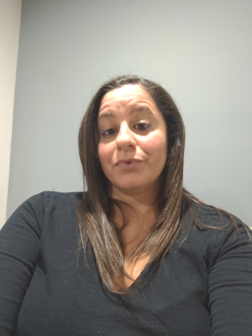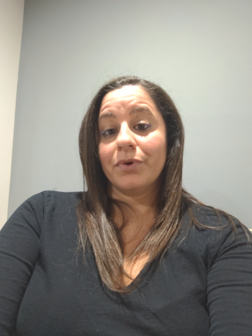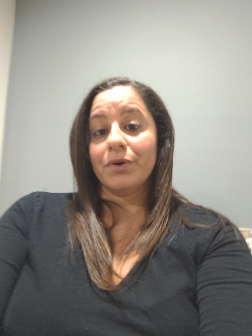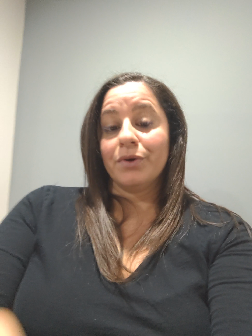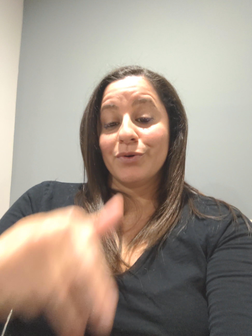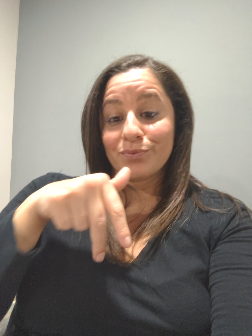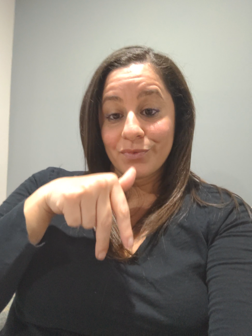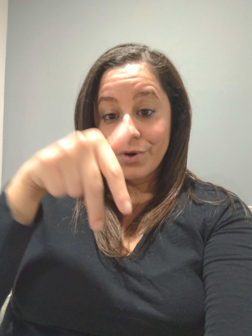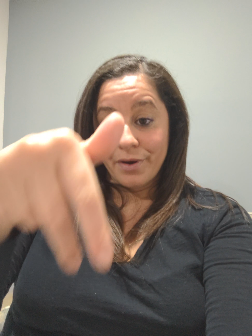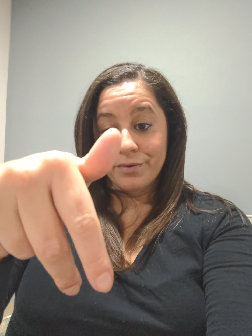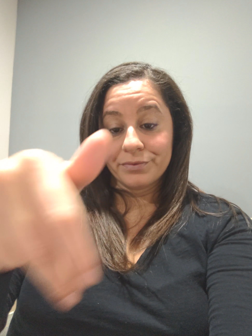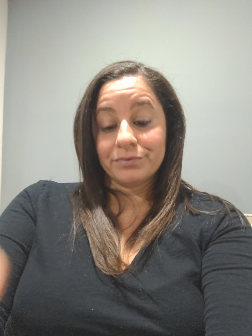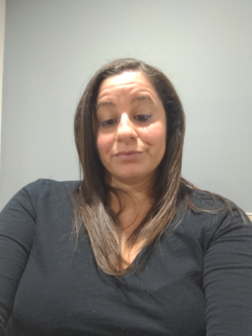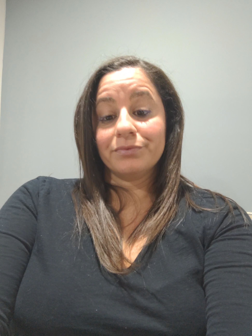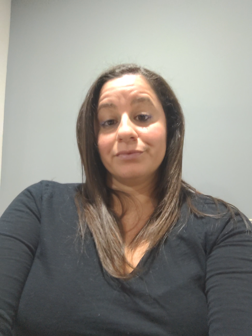ride